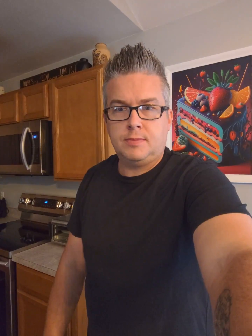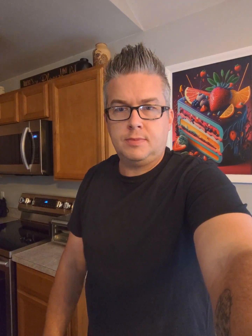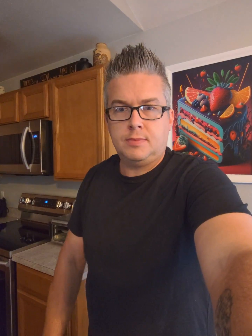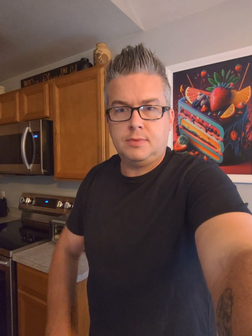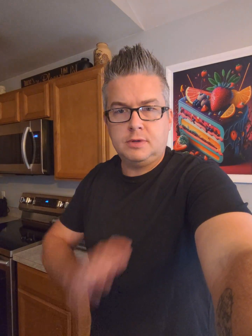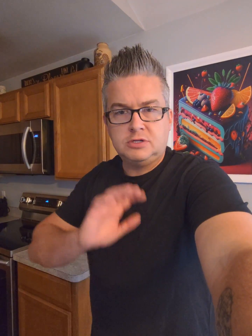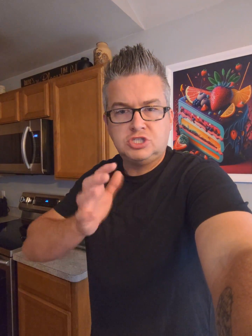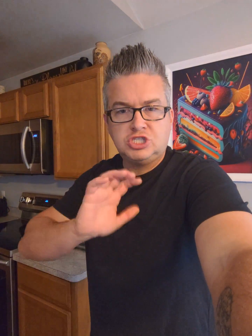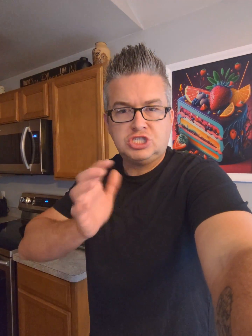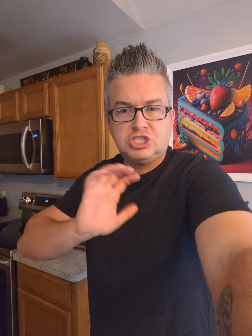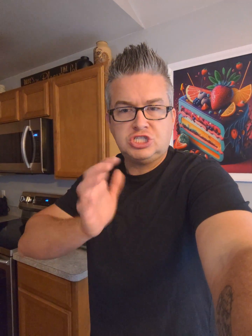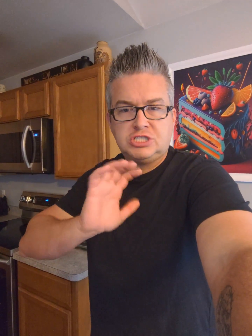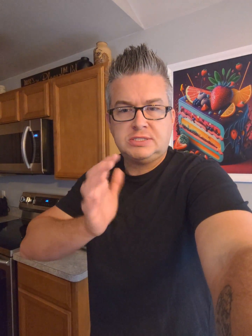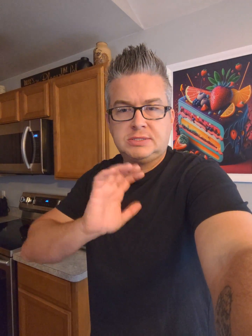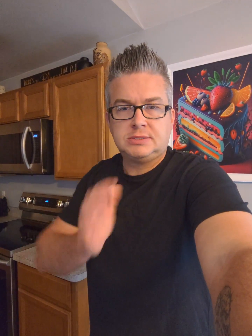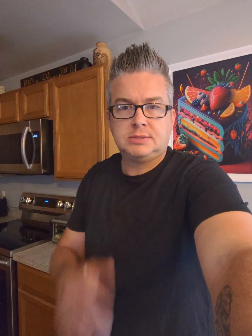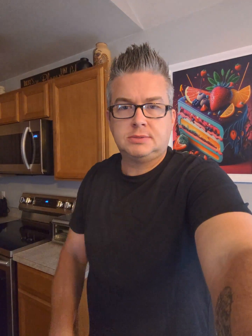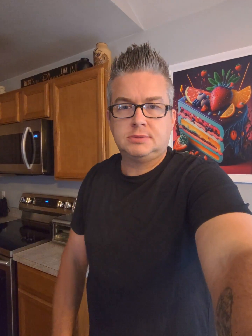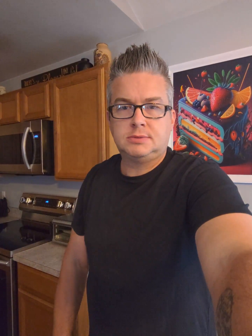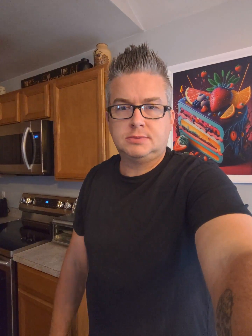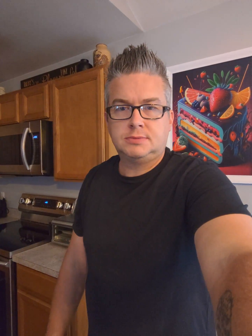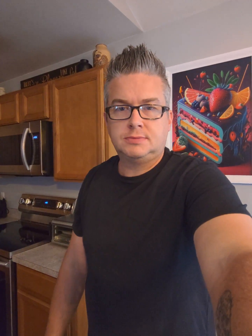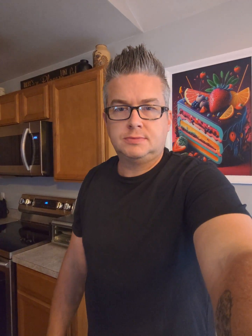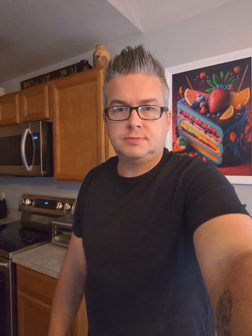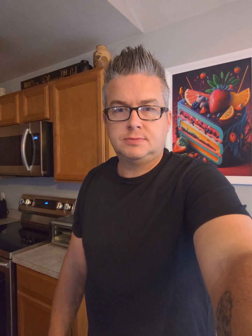cheese